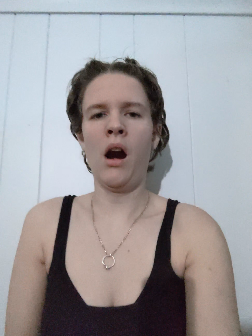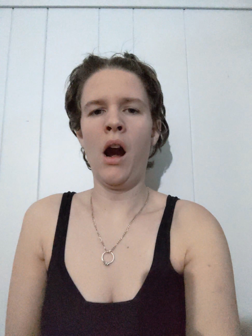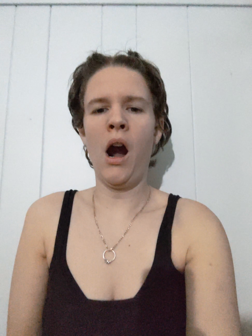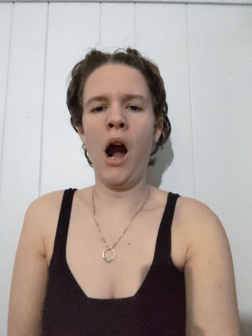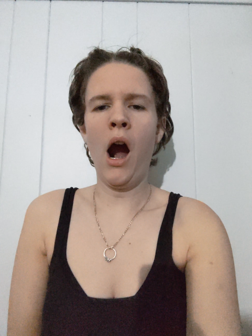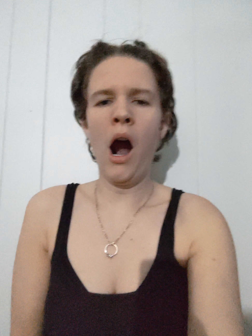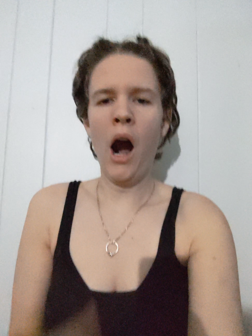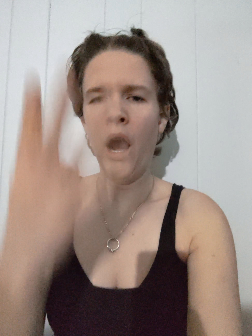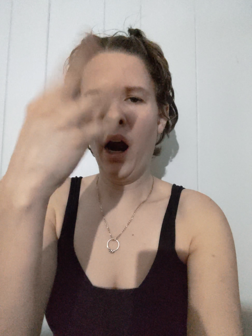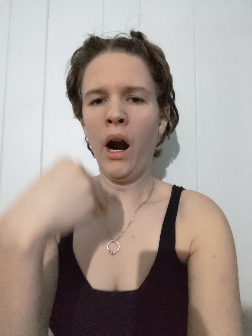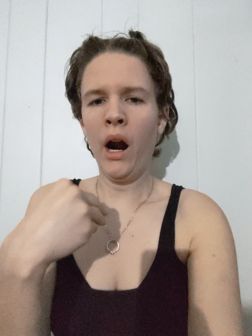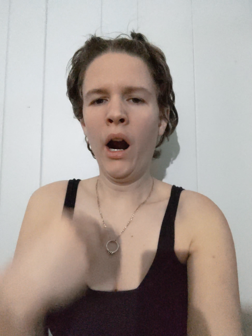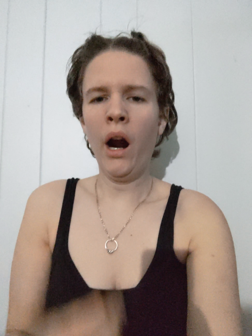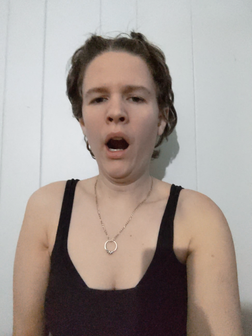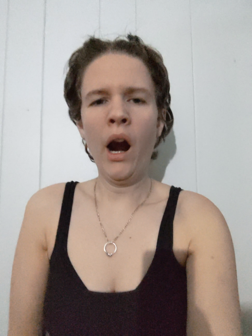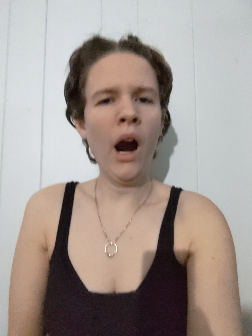nap